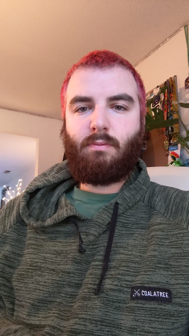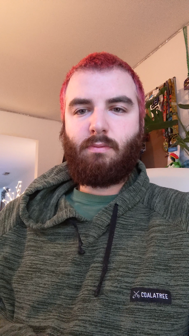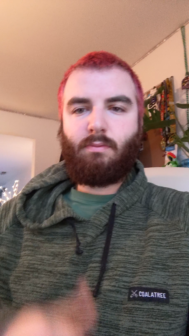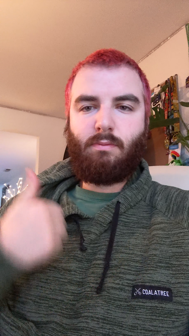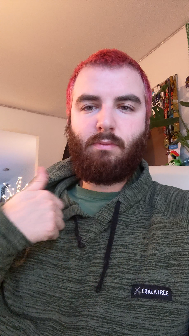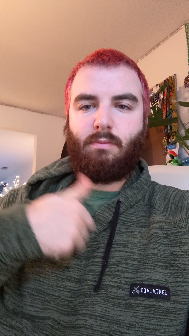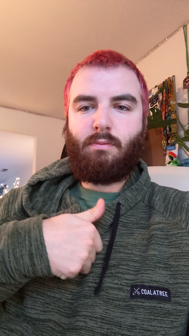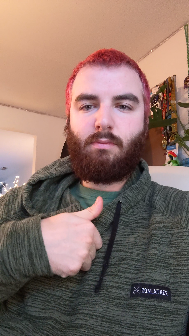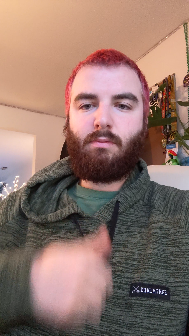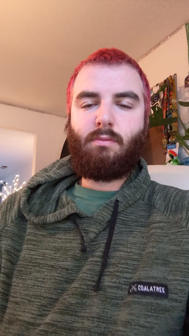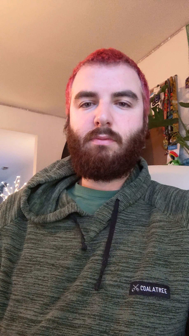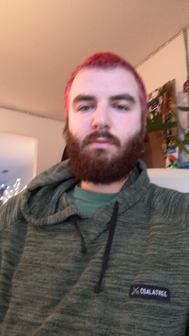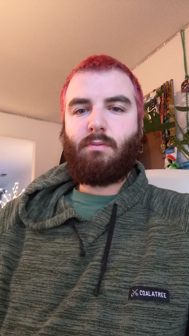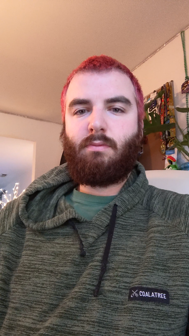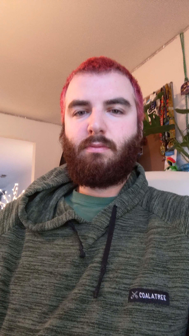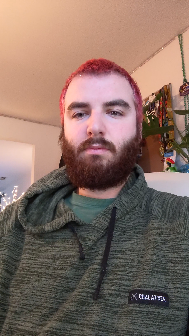coats